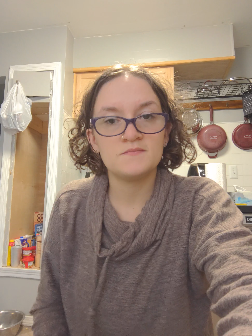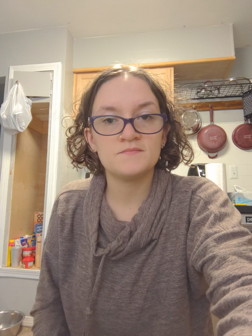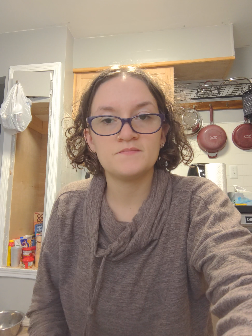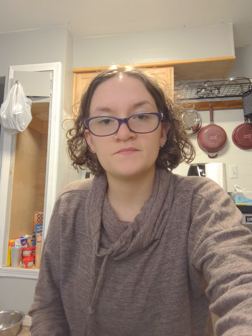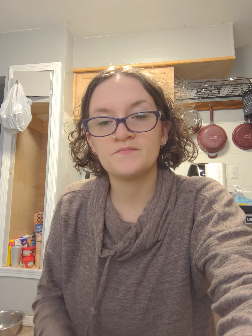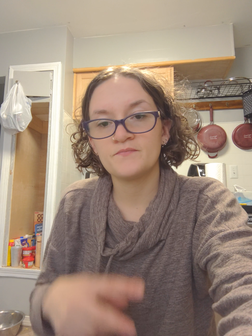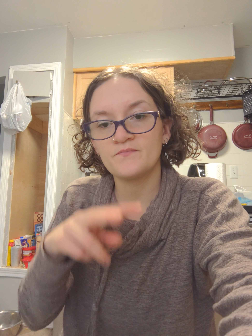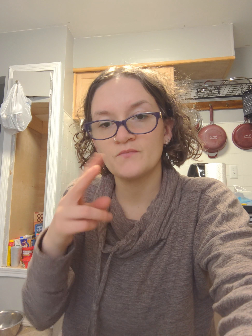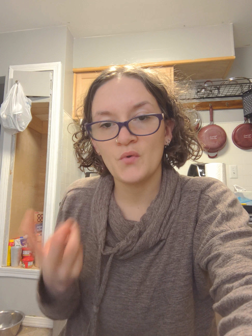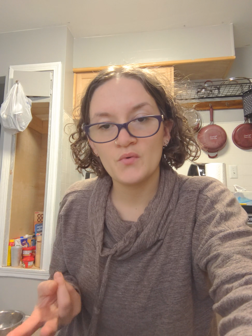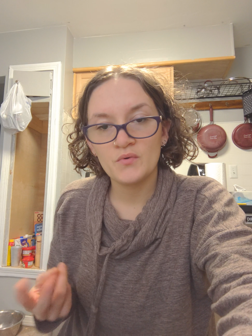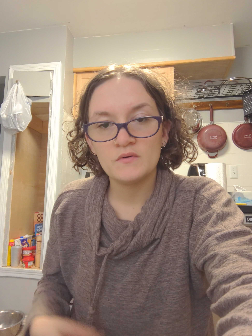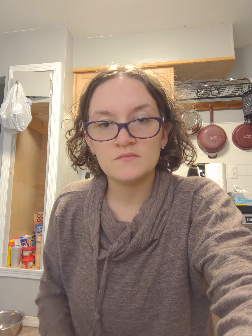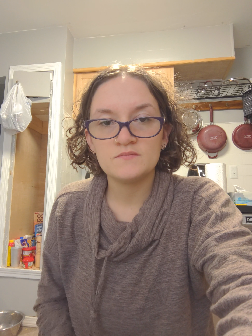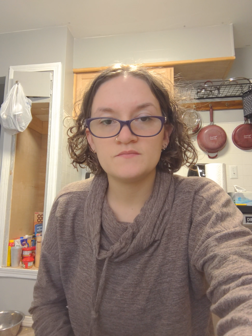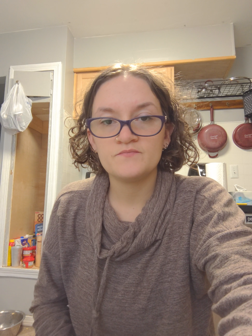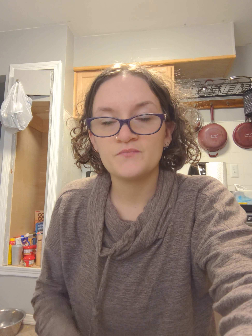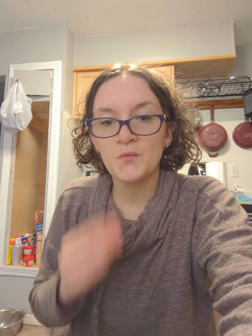fall